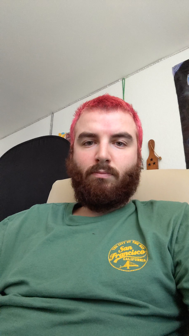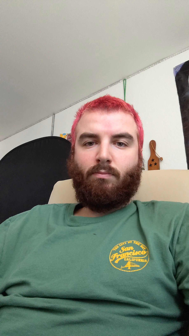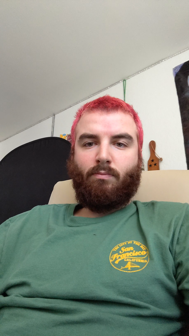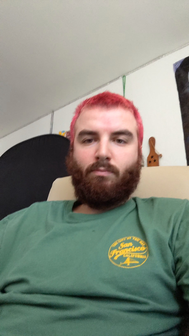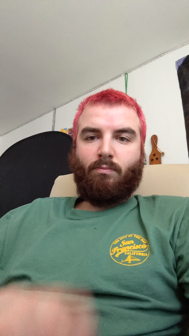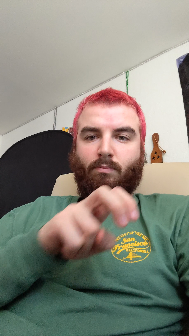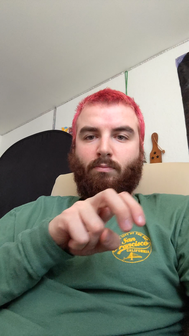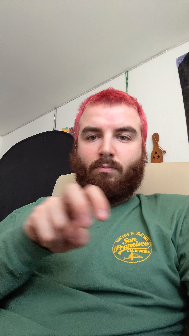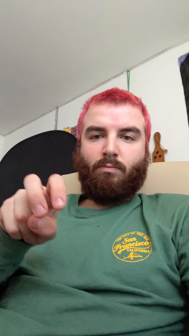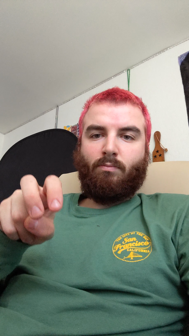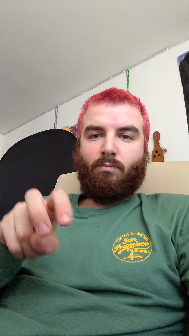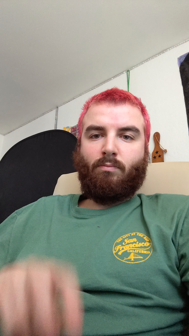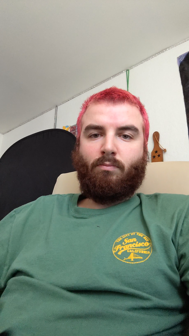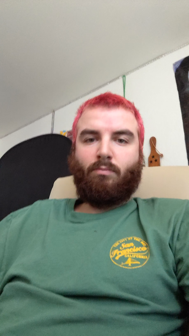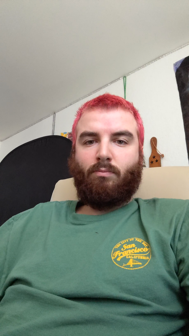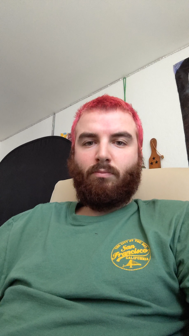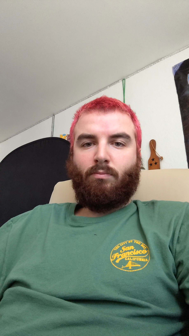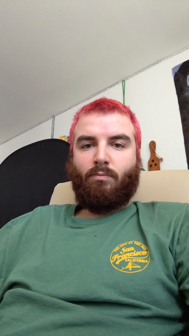bench